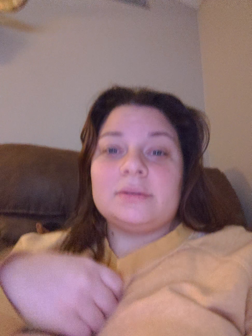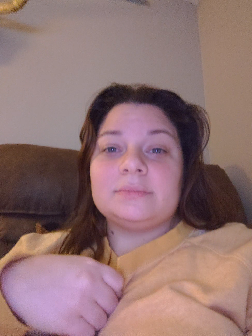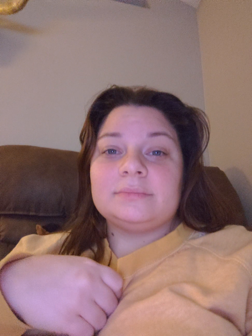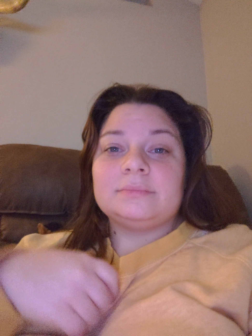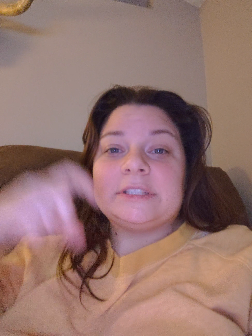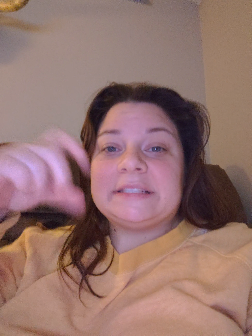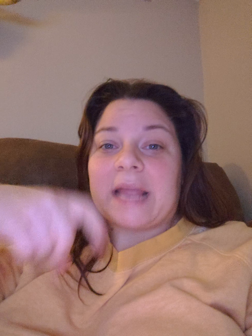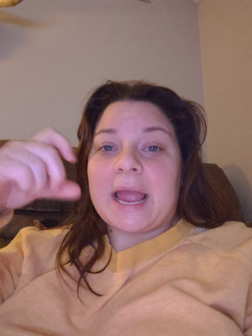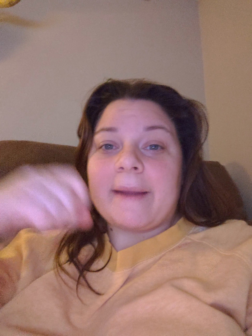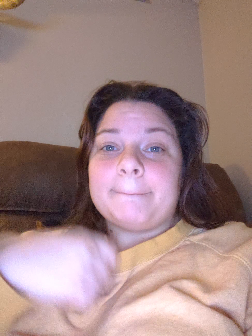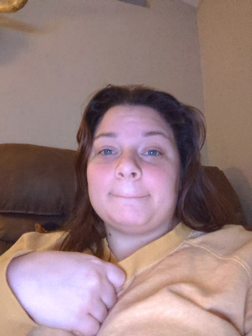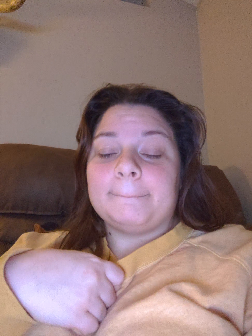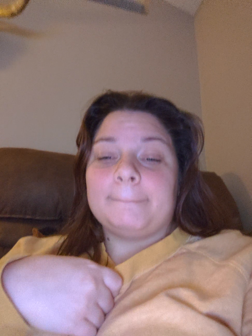time